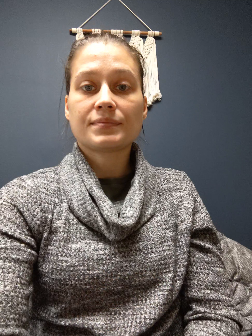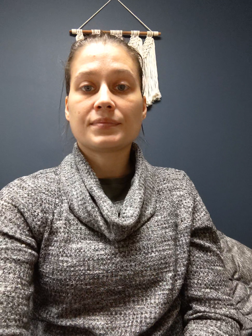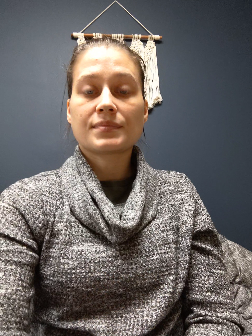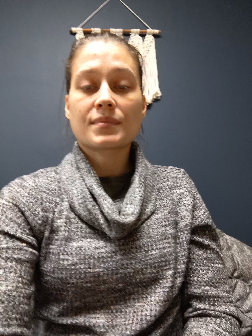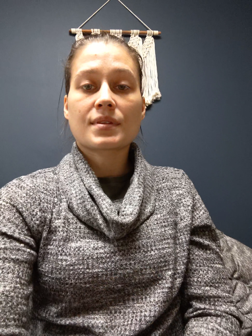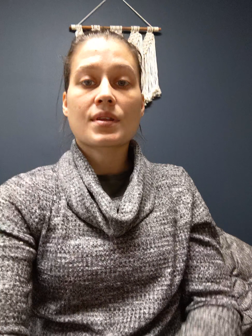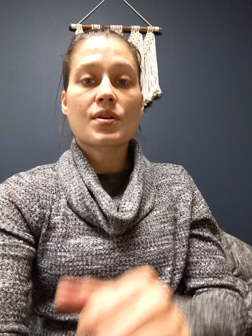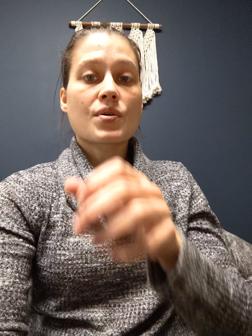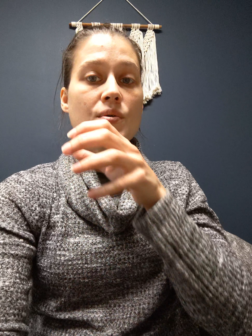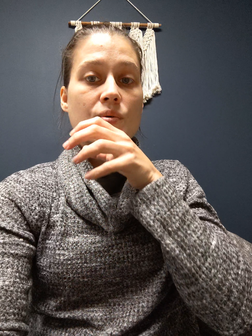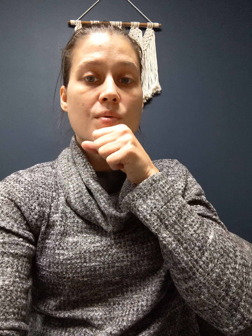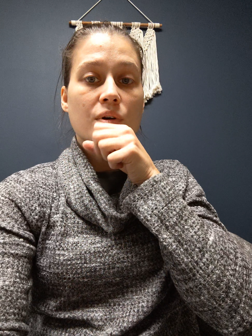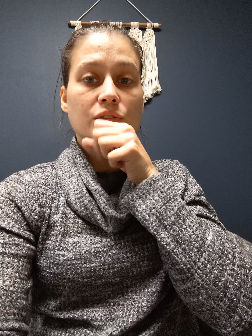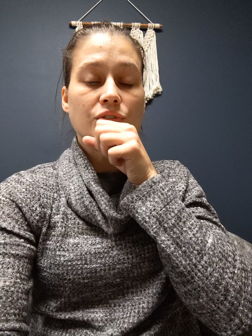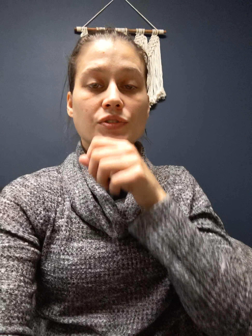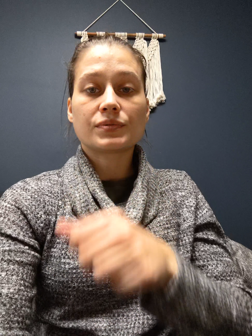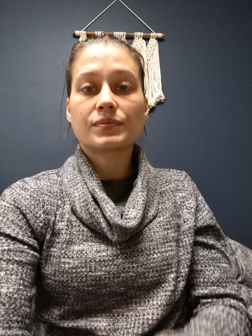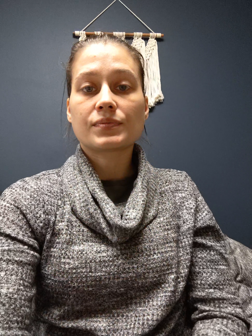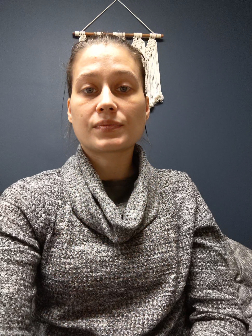orange